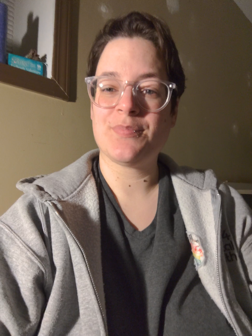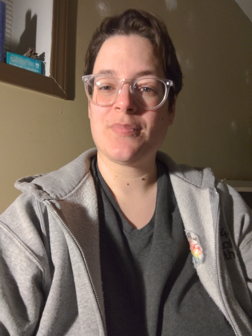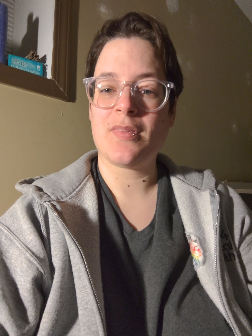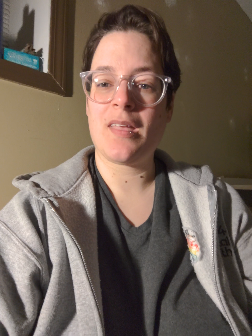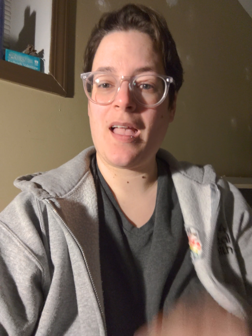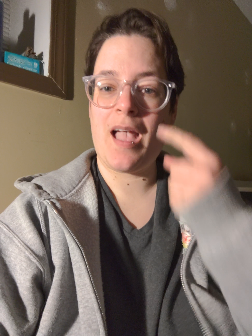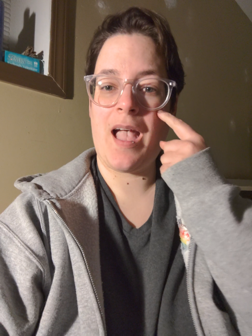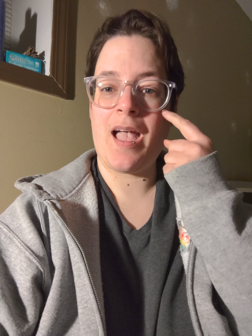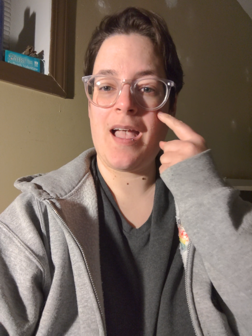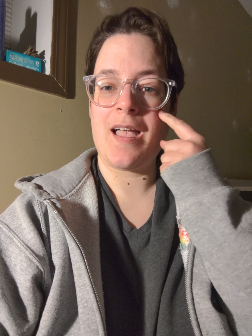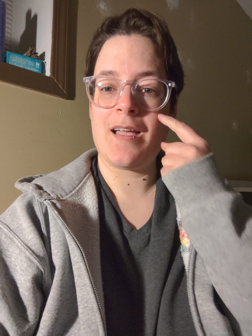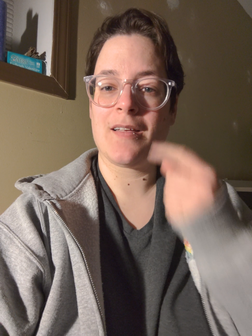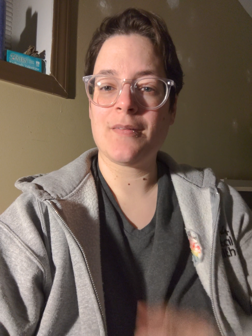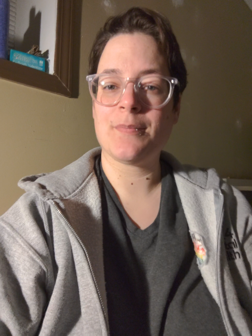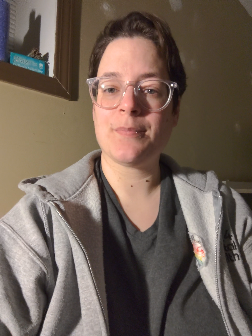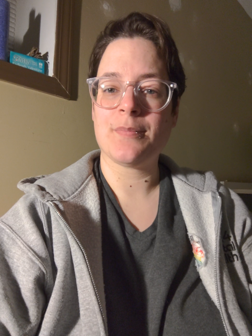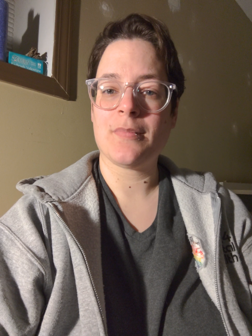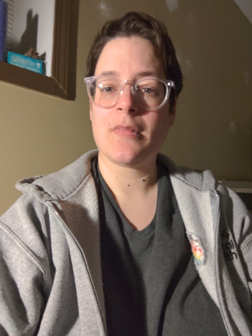eye